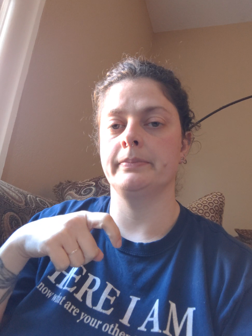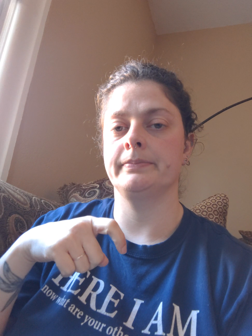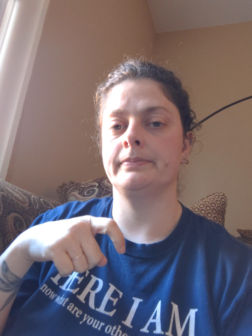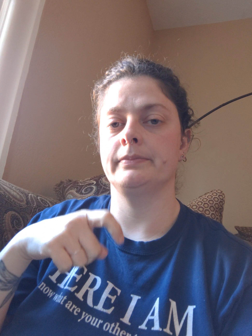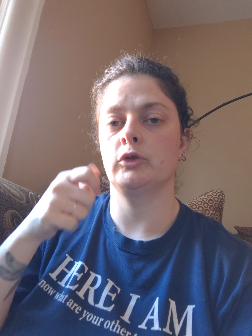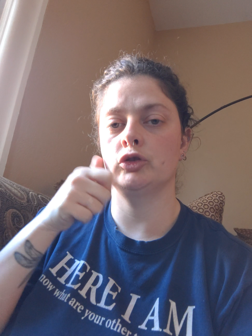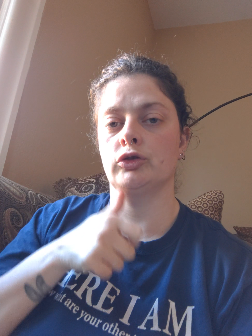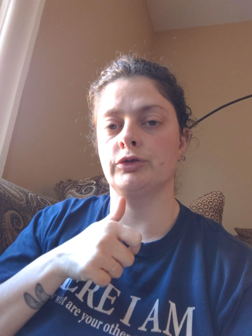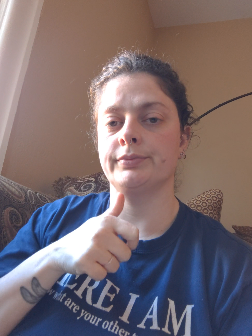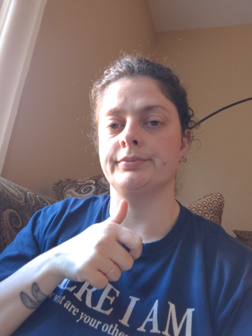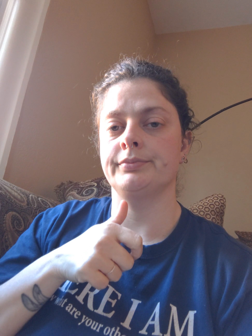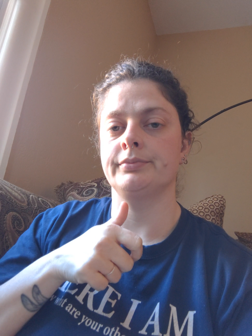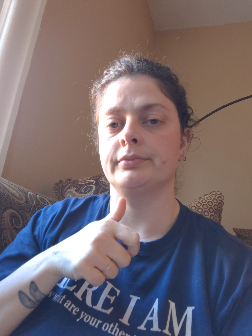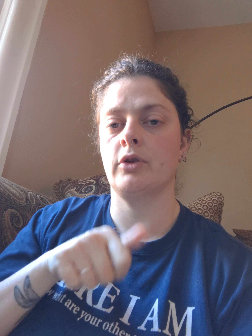girl